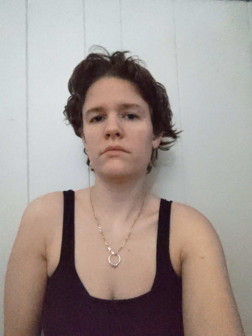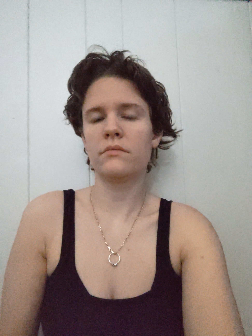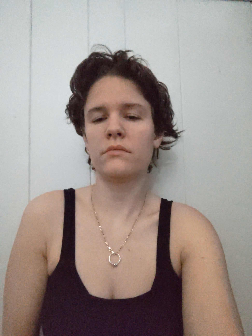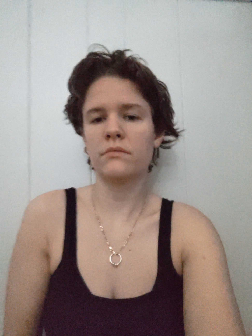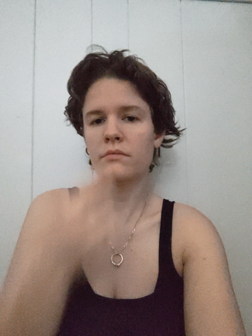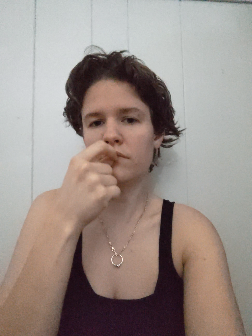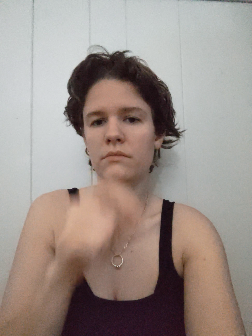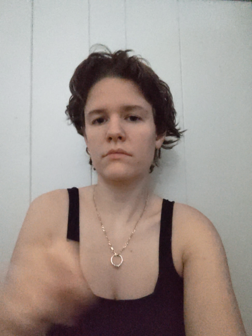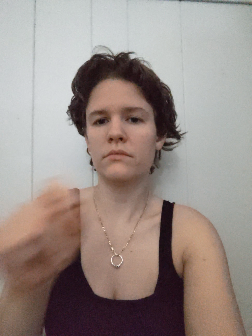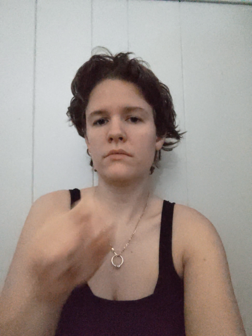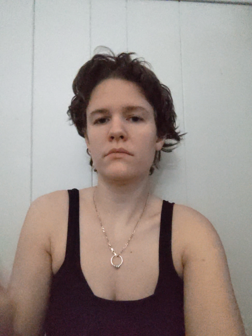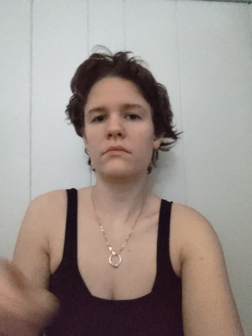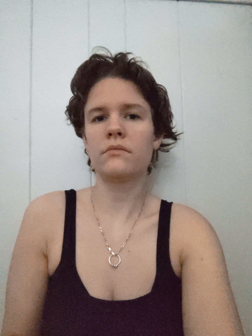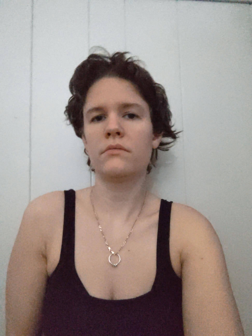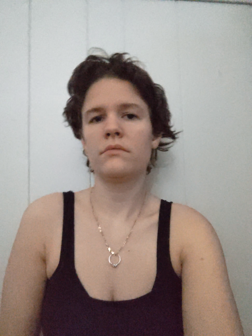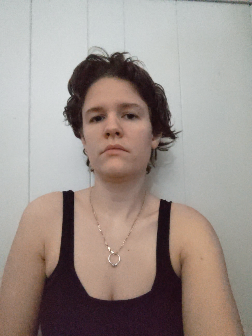pencil